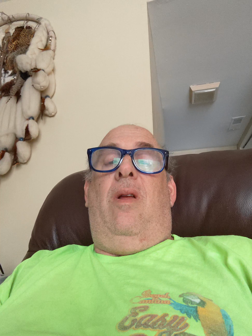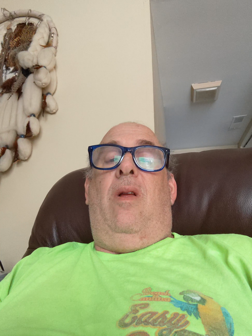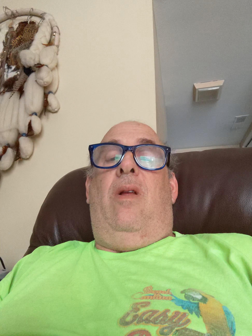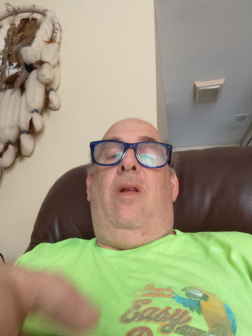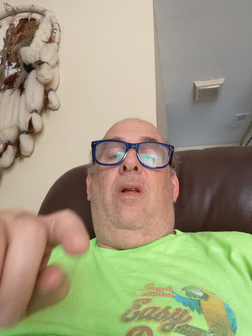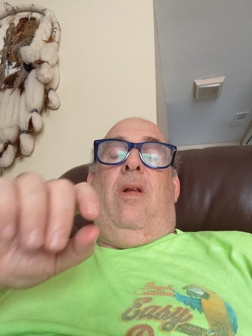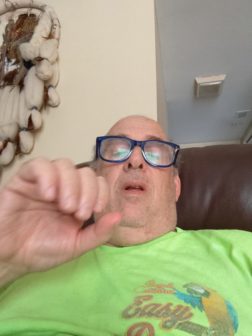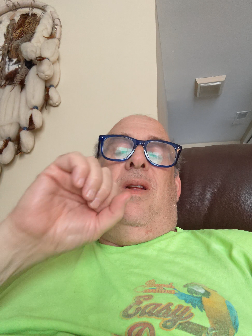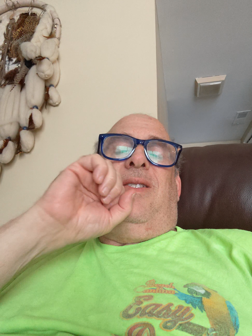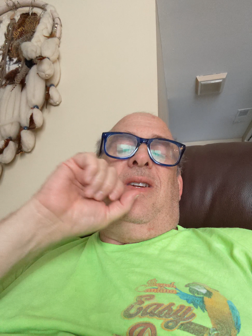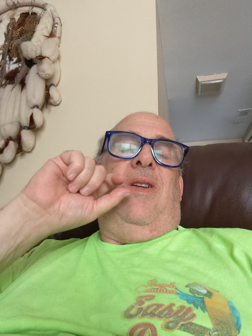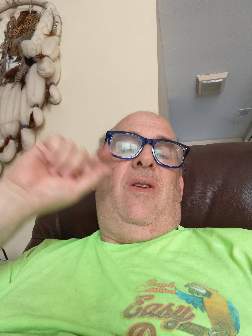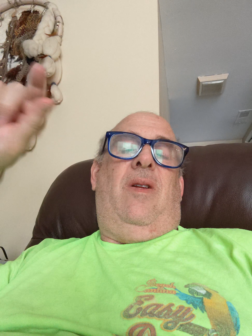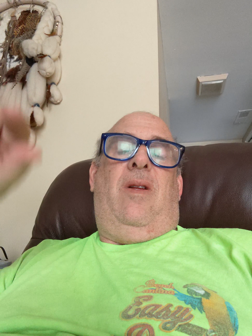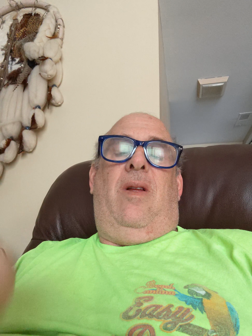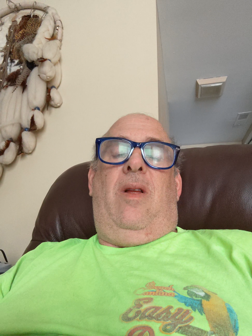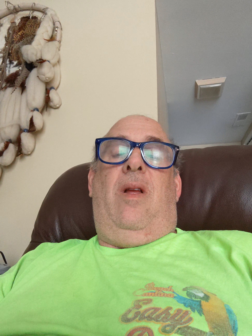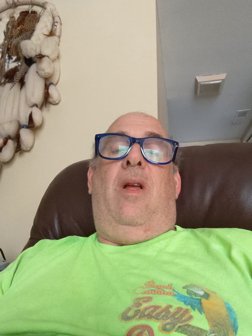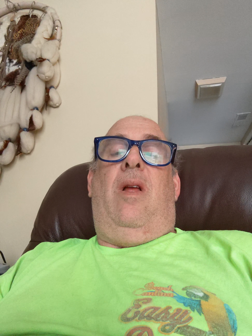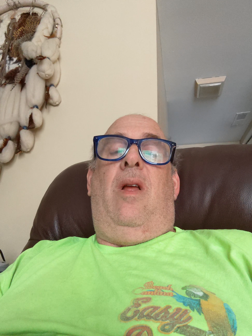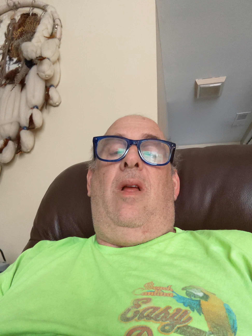carrot